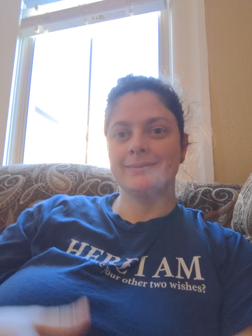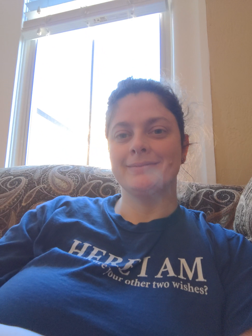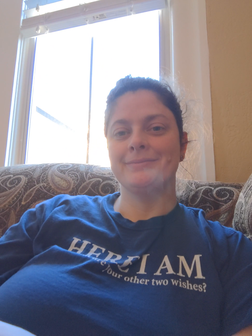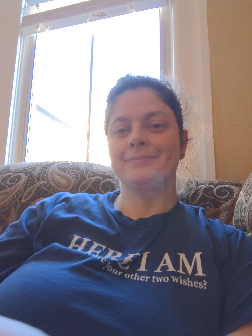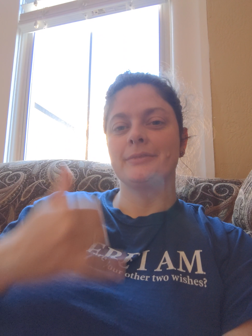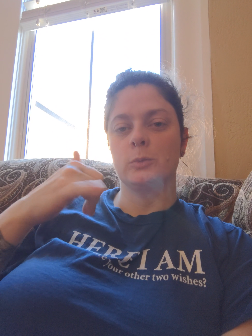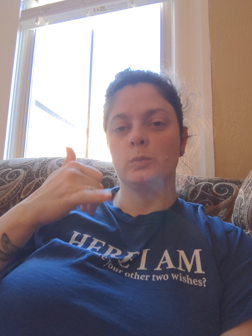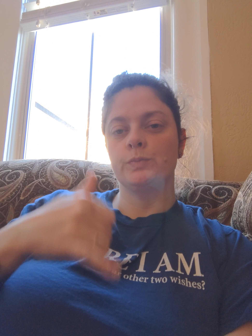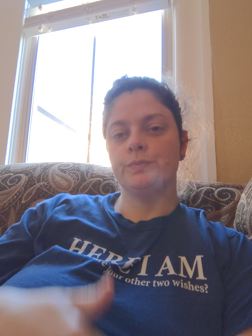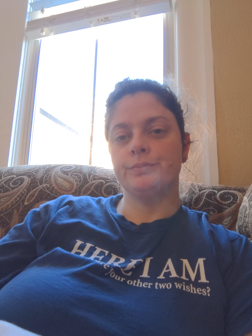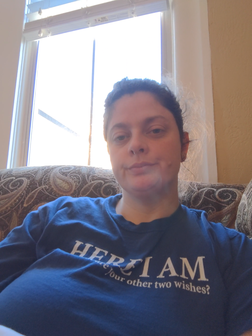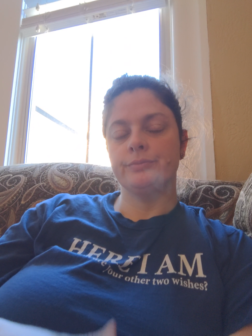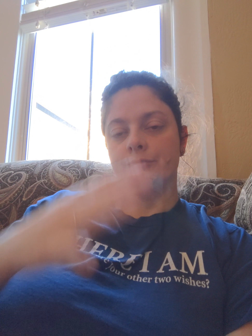yellow